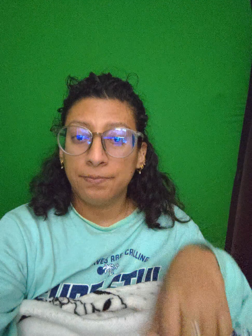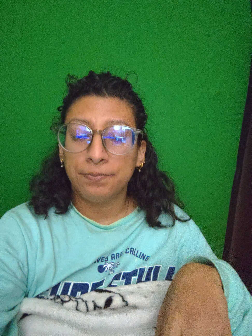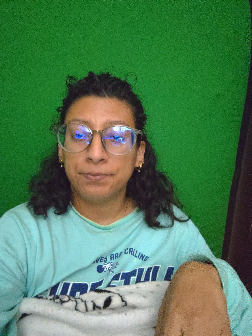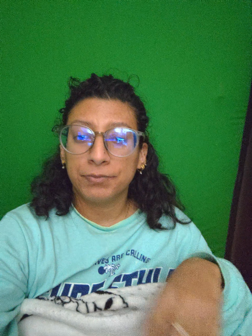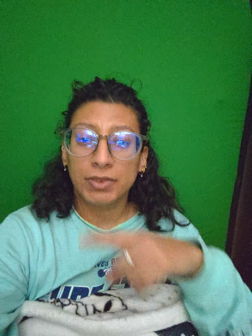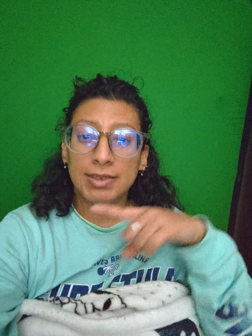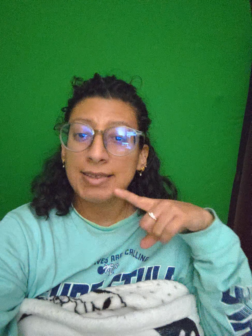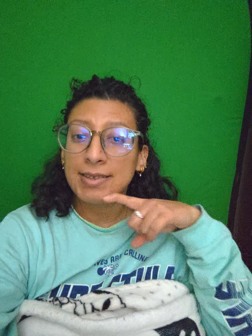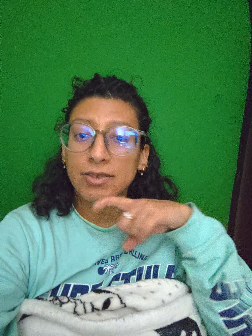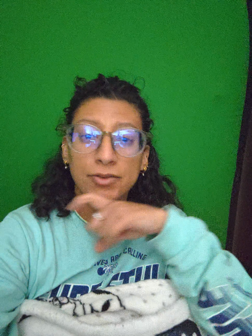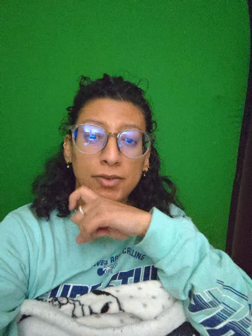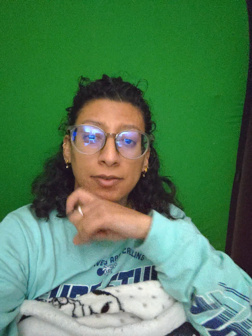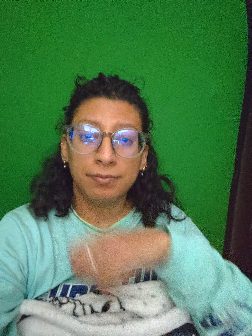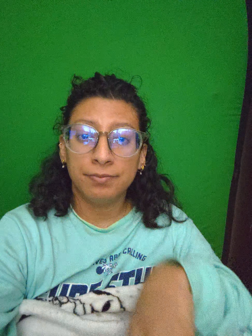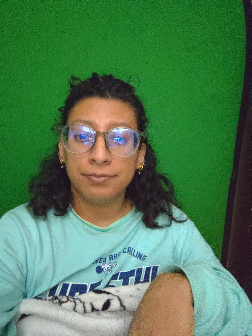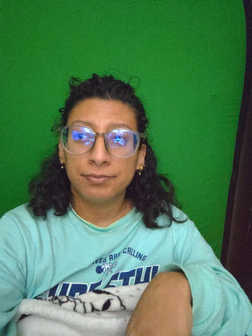cereal